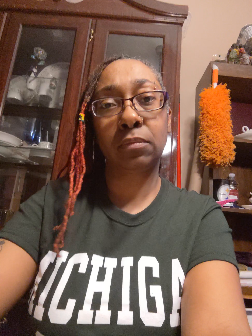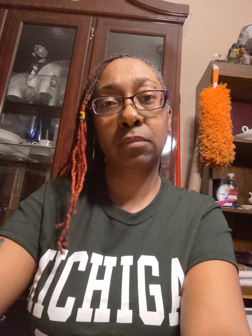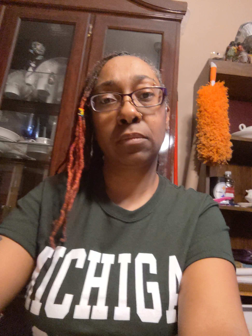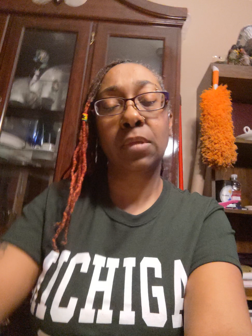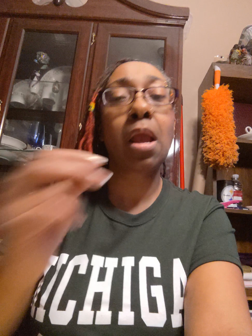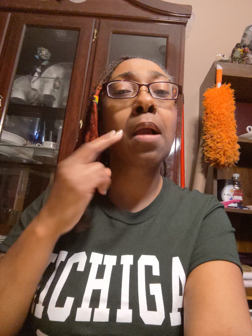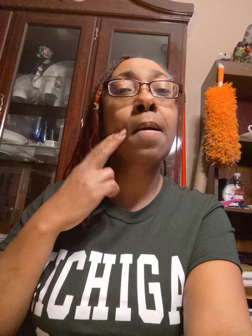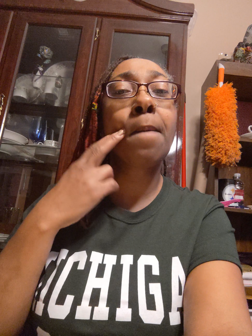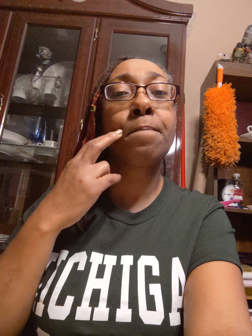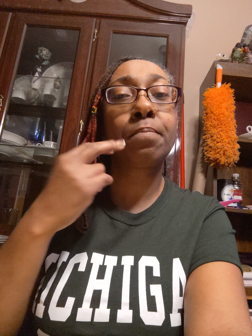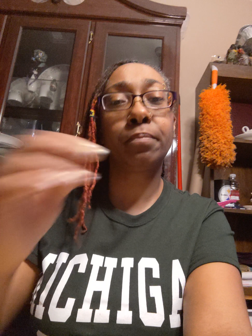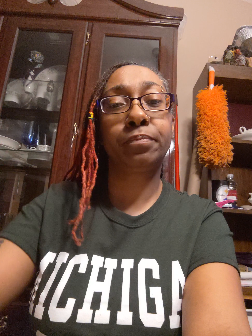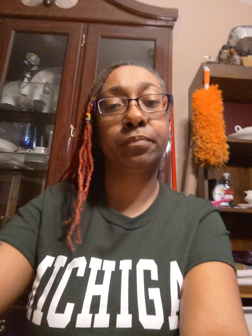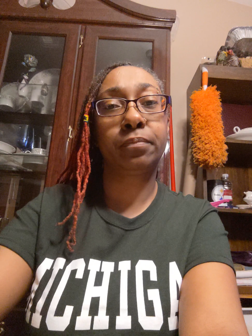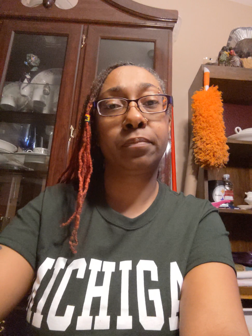gum